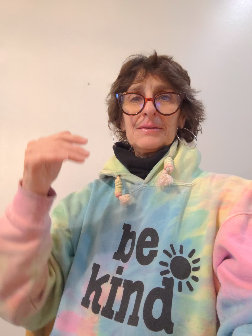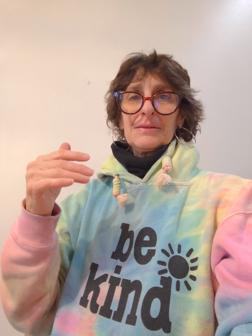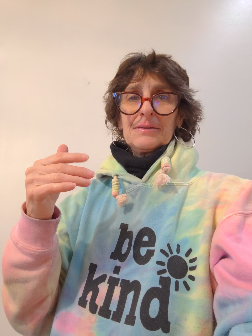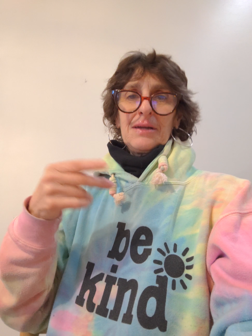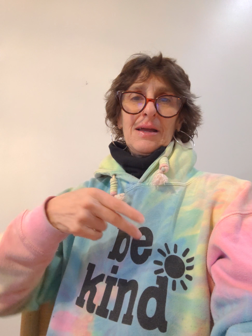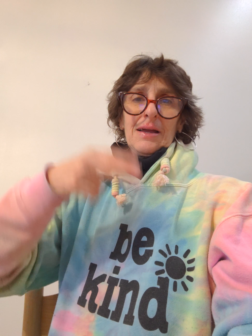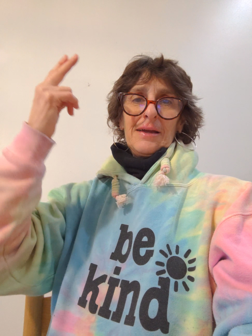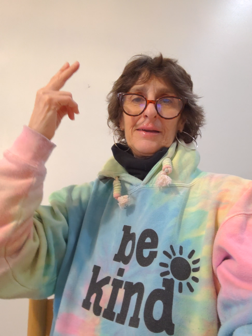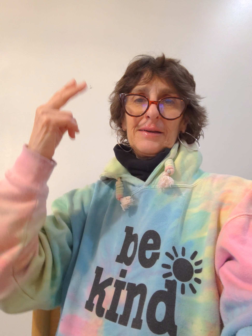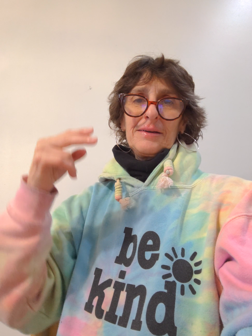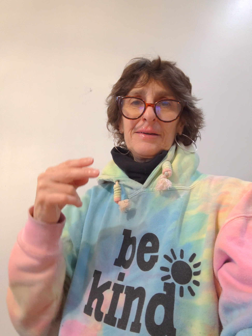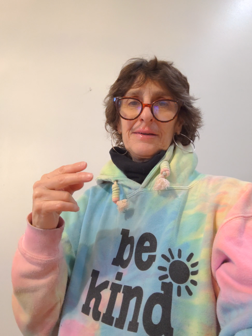high